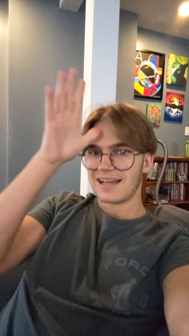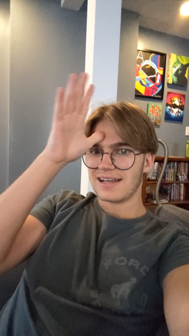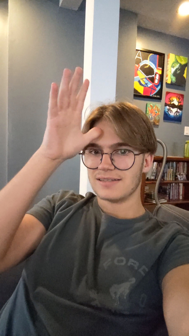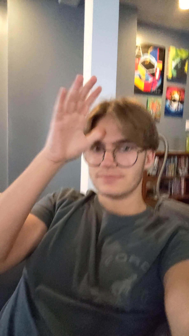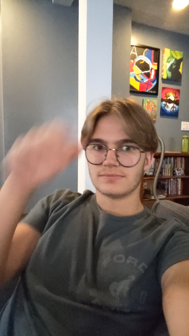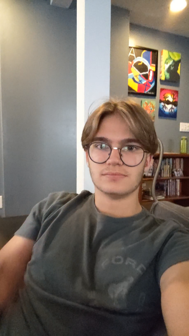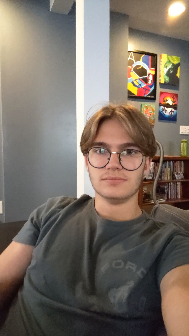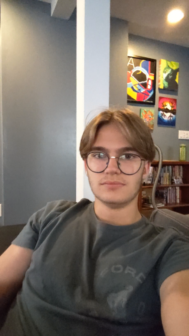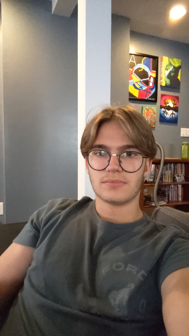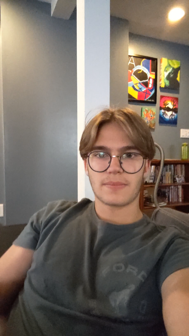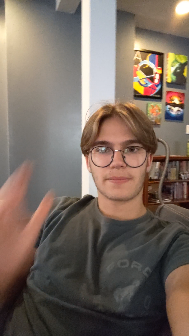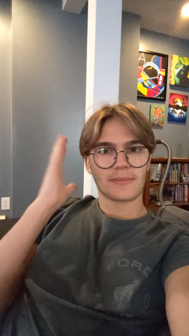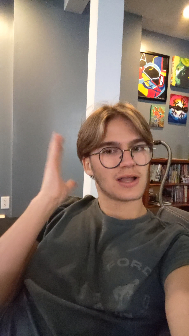pillow